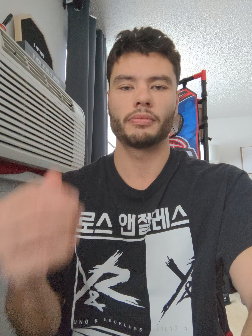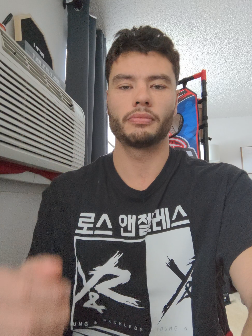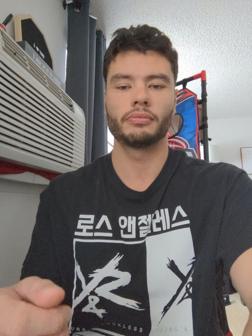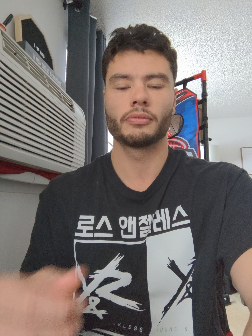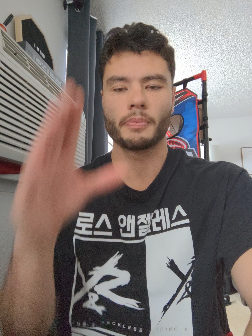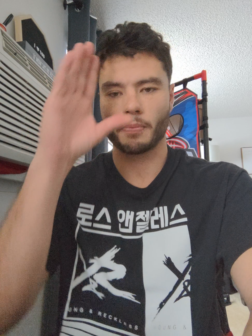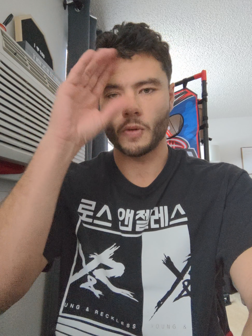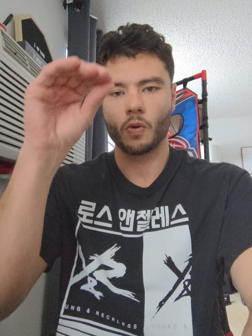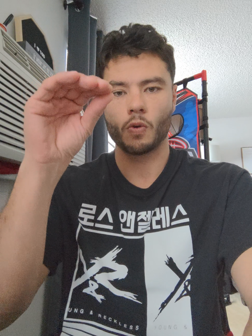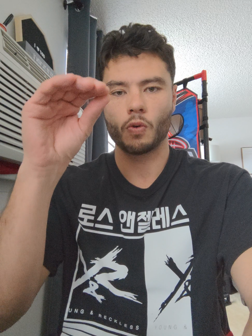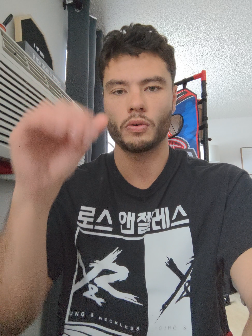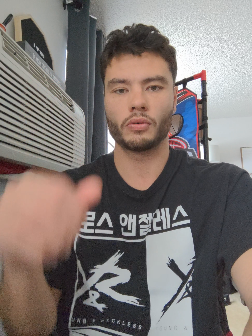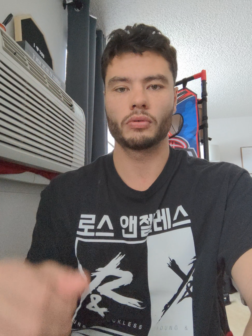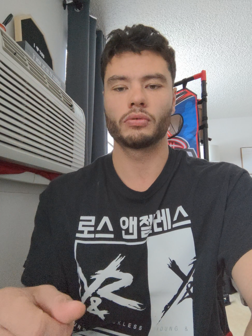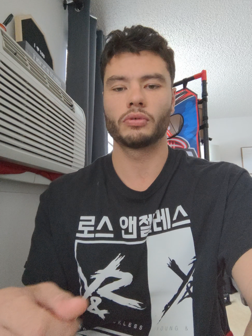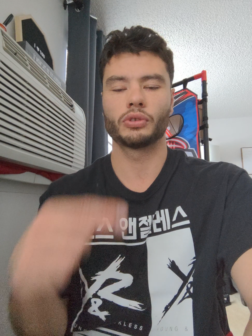boy